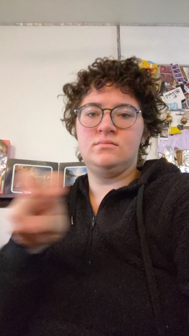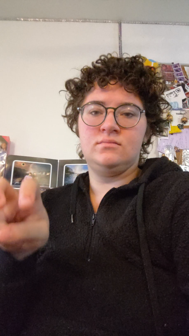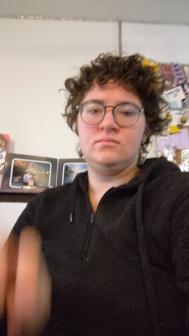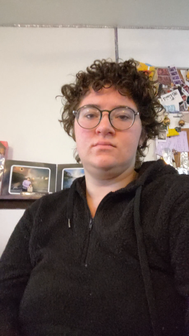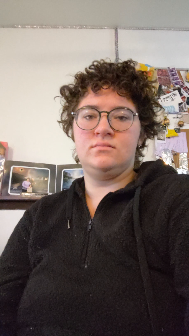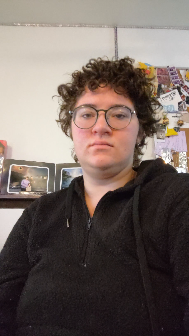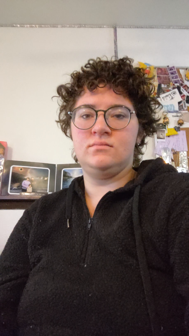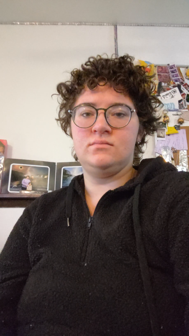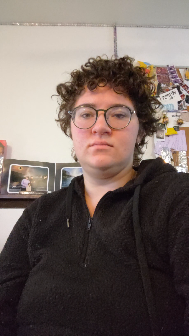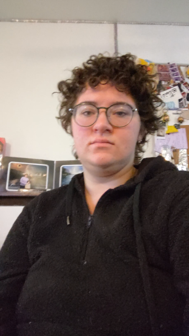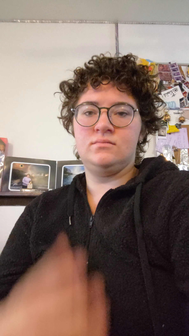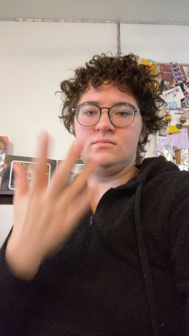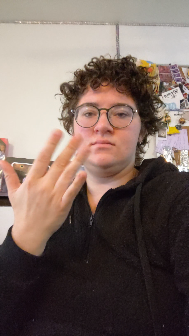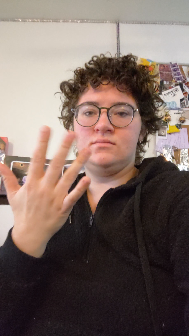hand